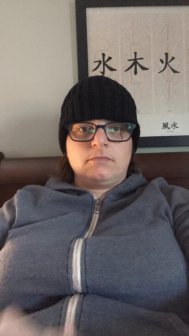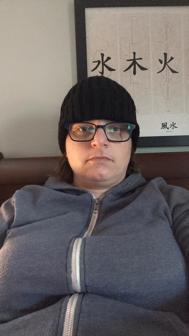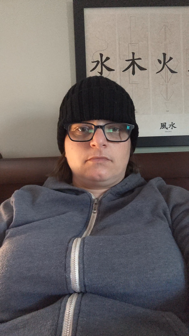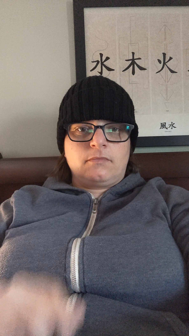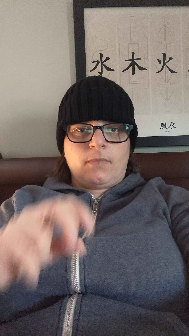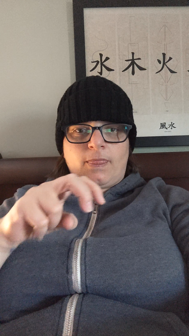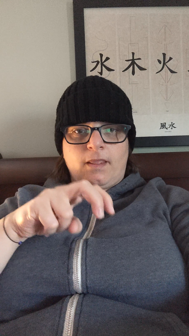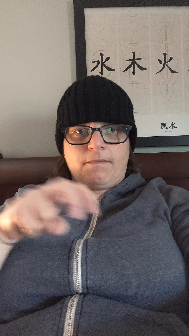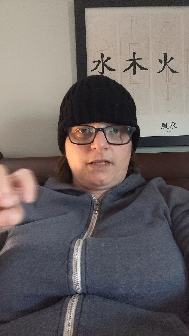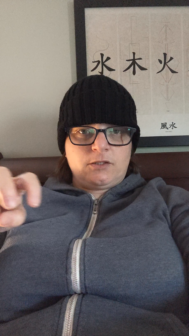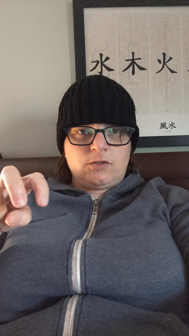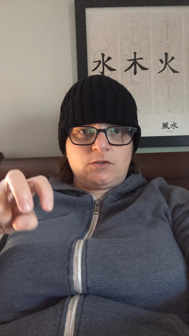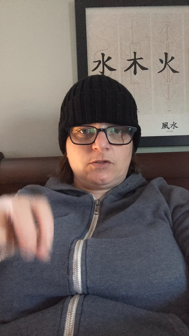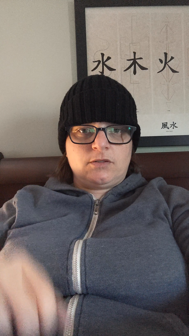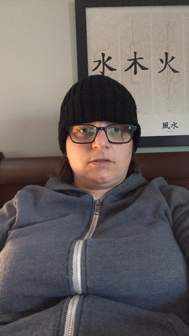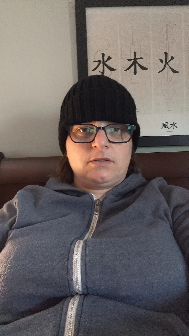bench